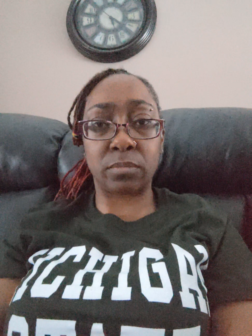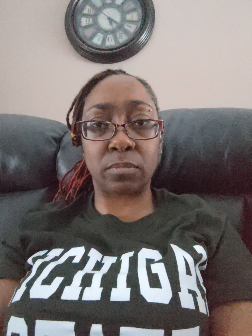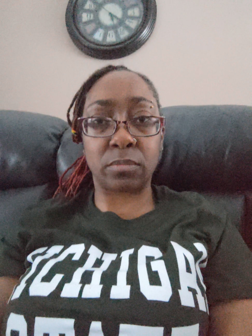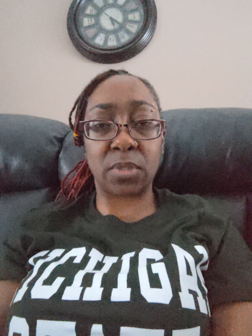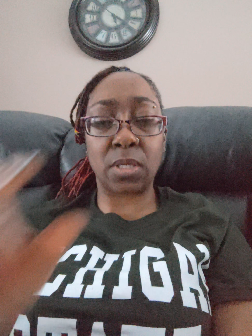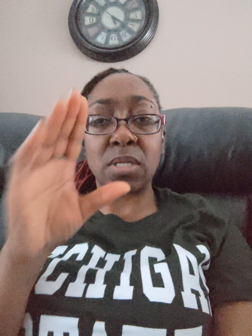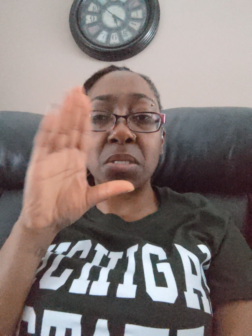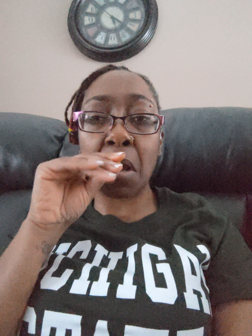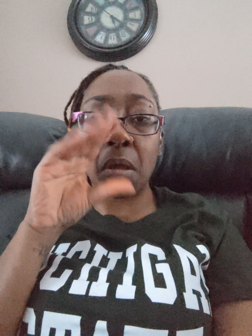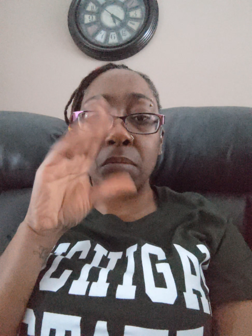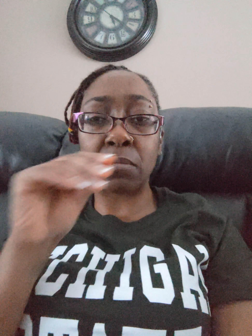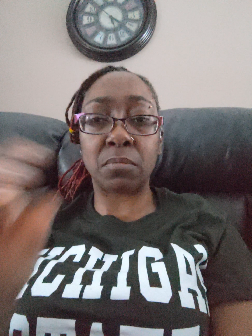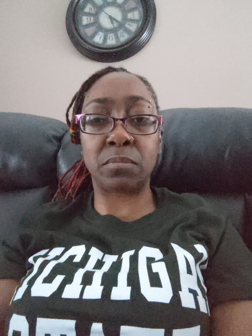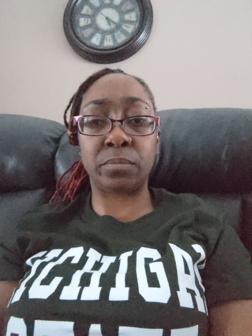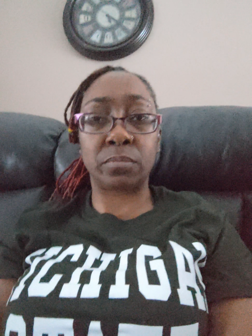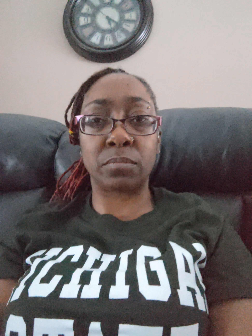duck